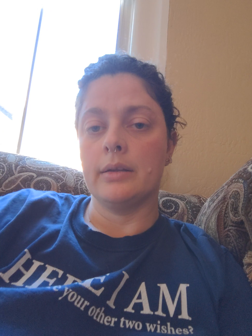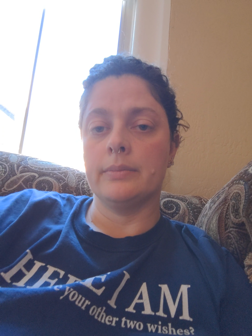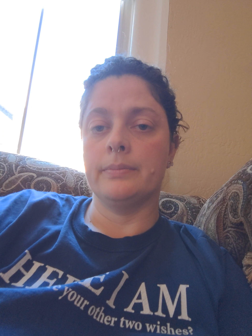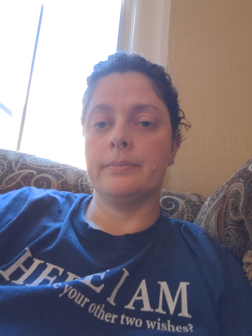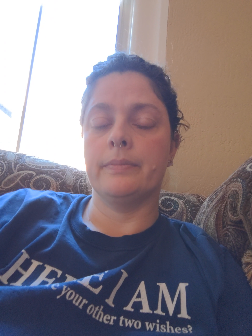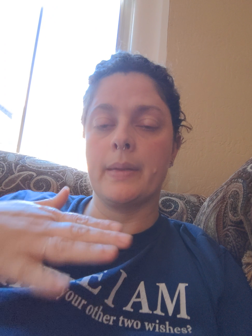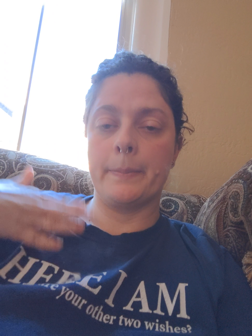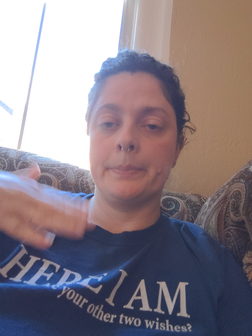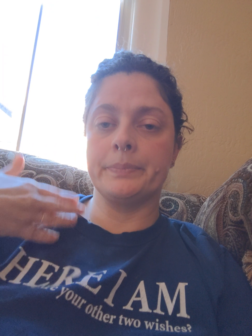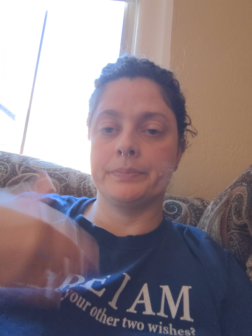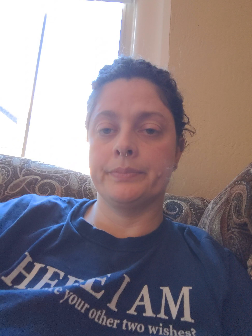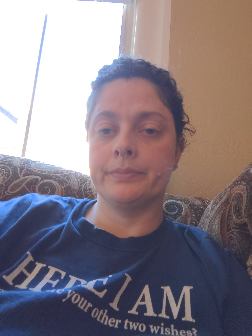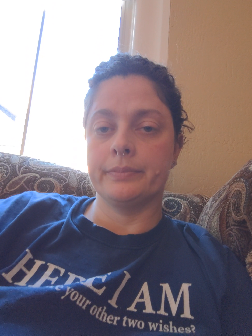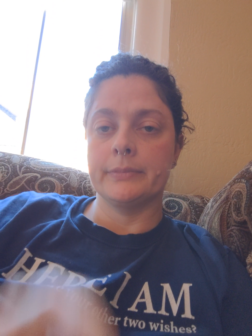happy